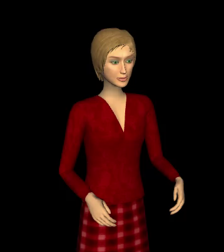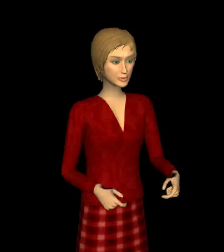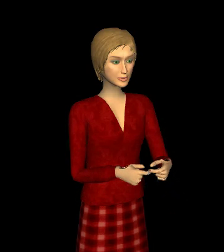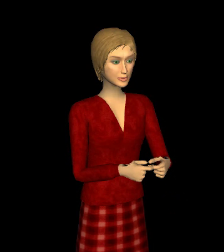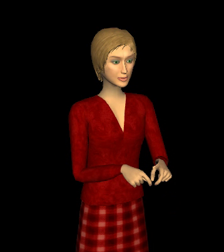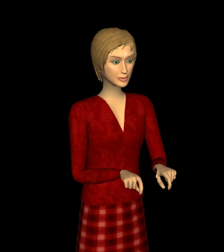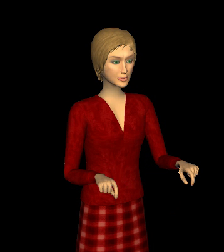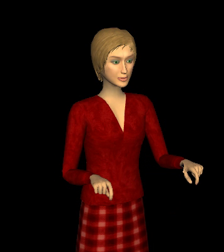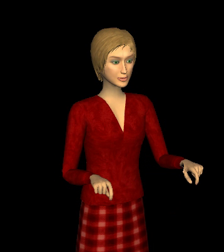يفحص